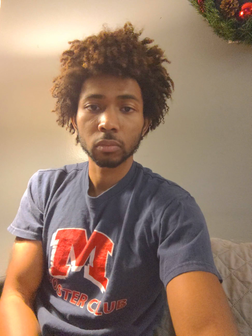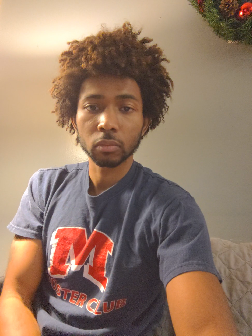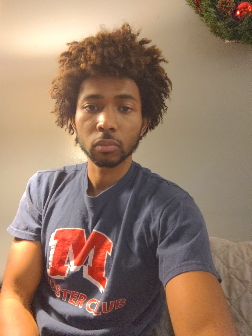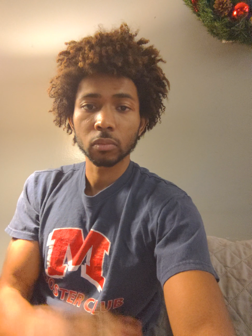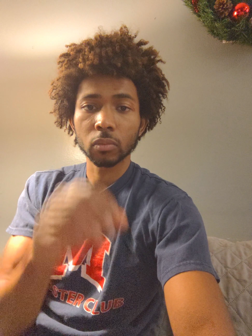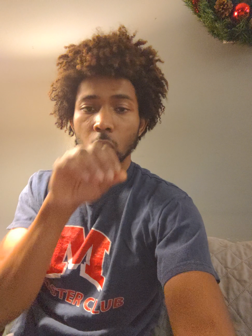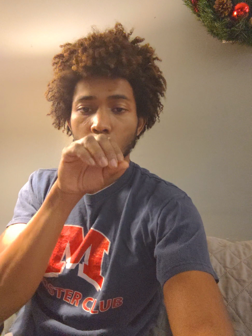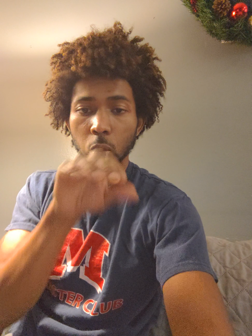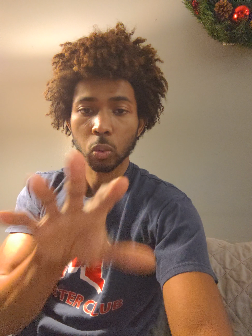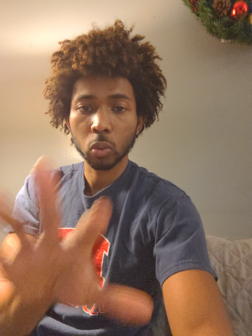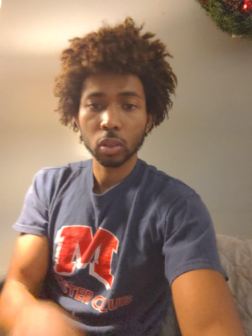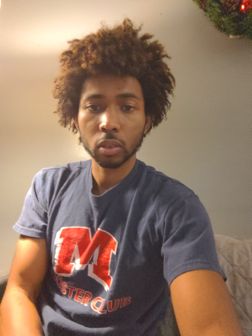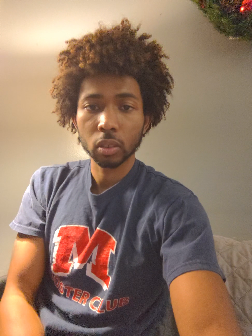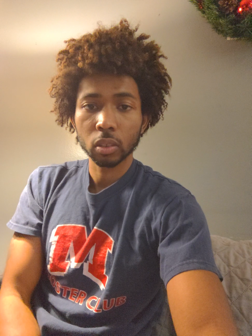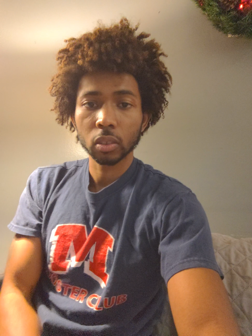blow